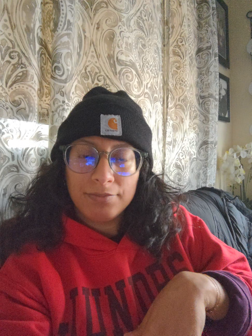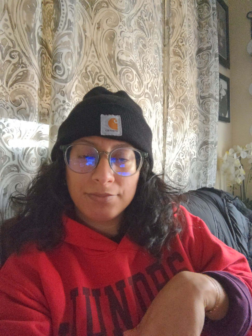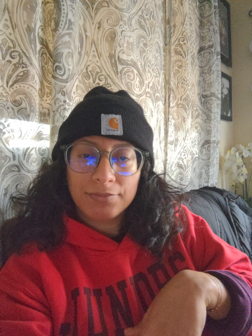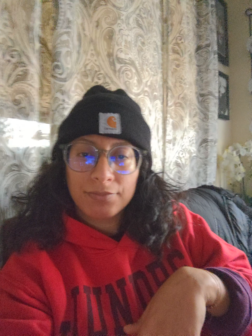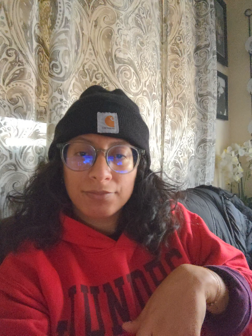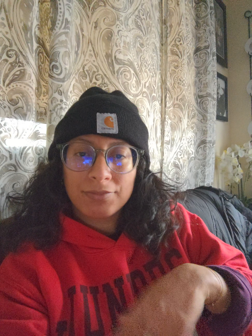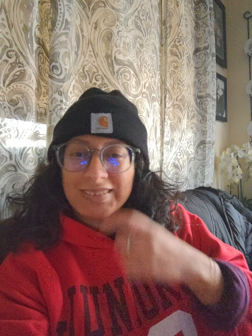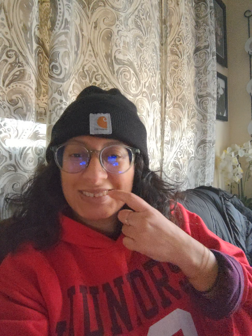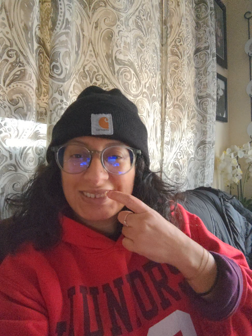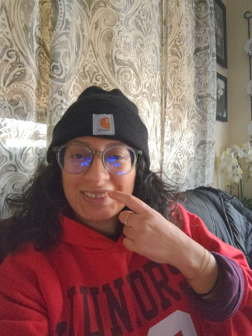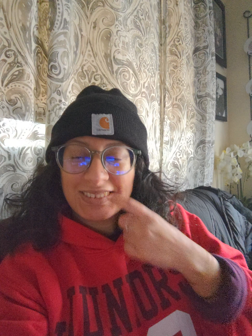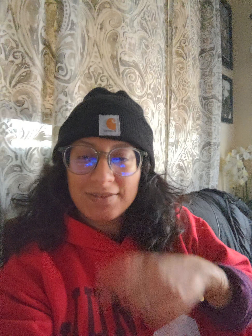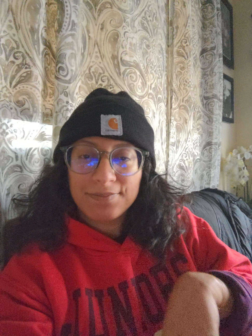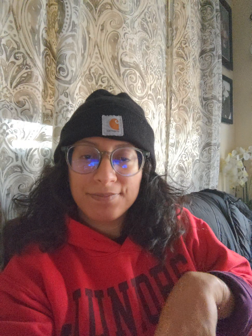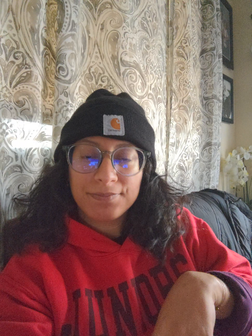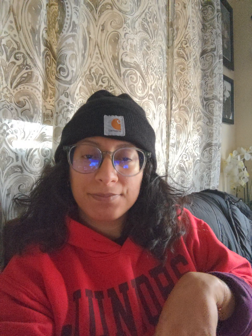tooth